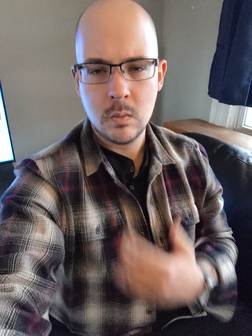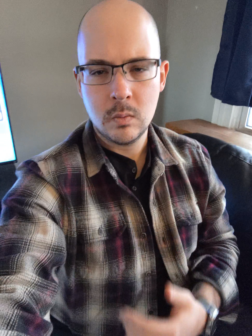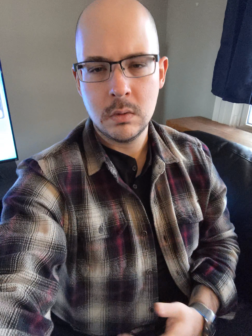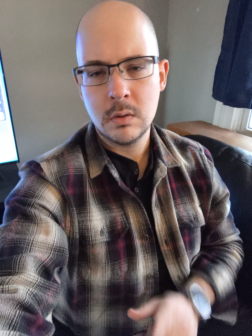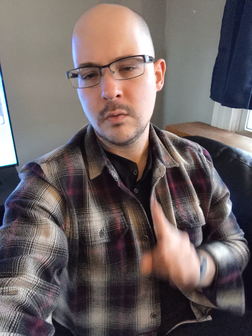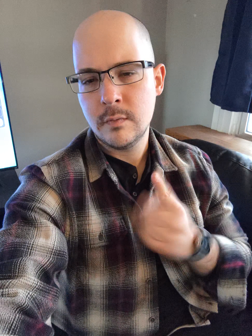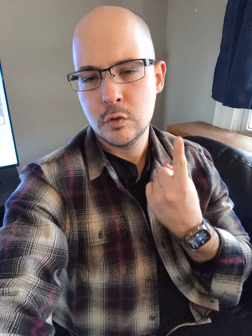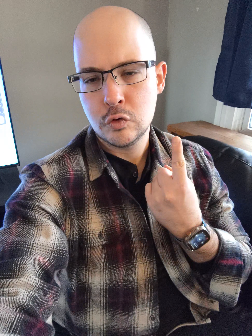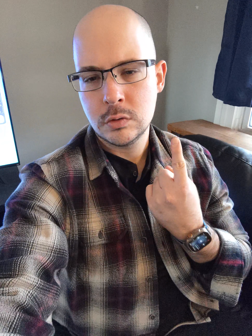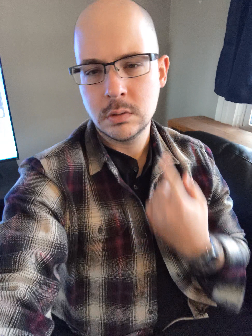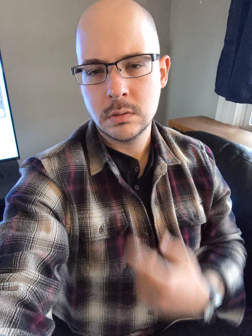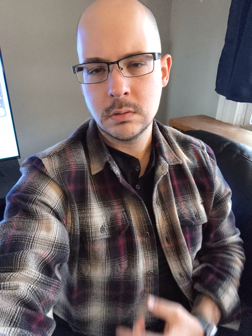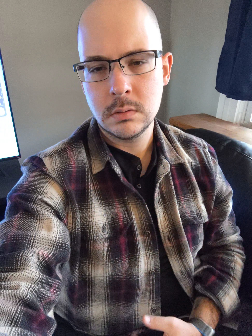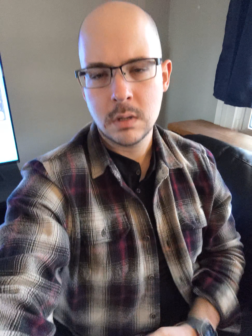first